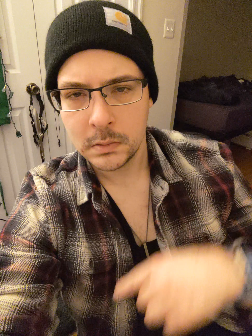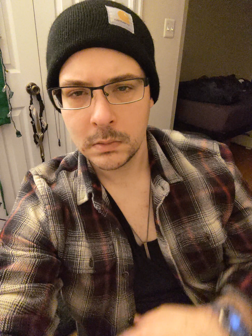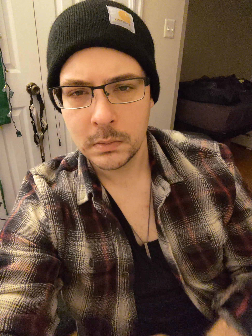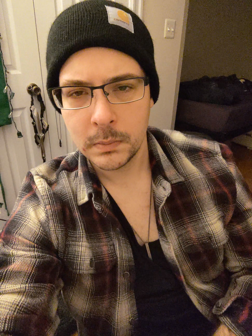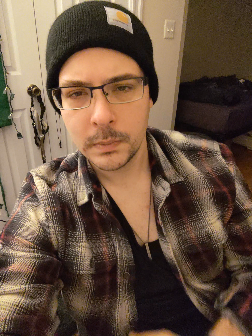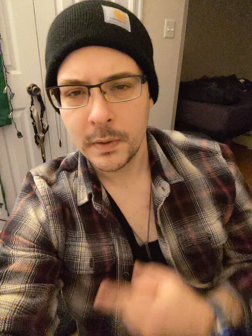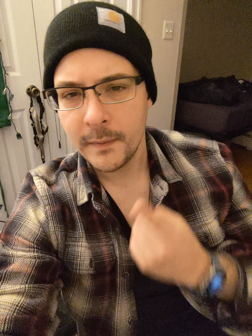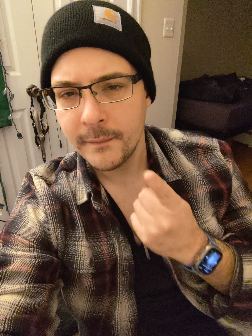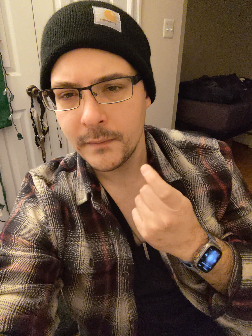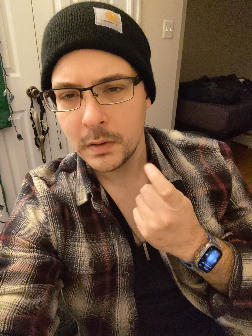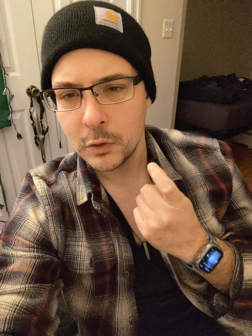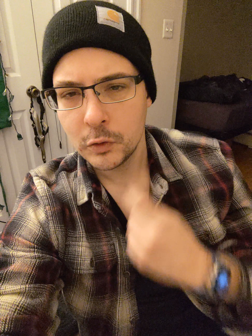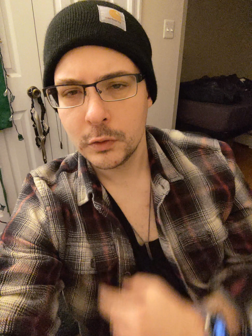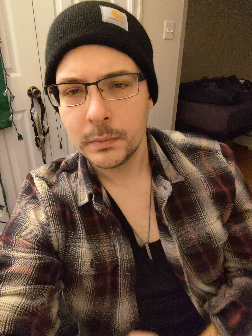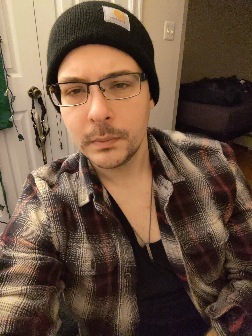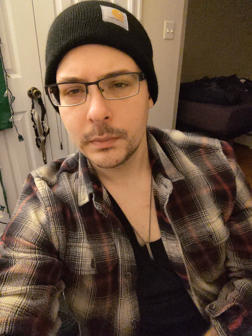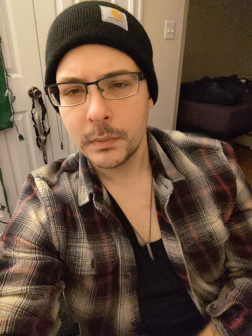finger